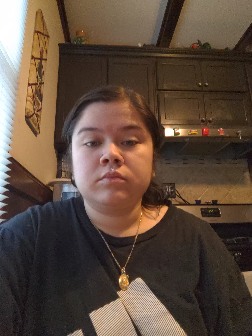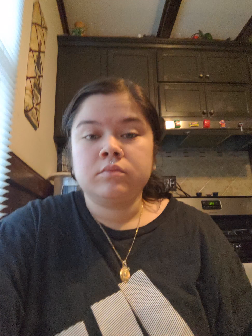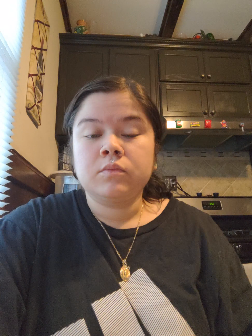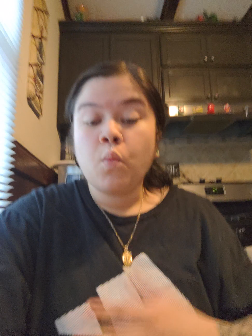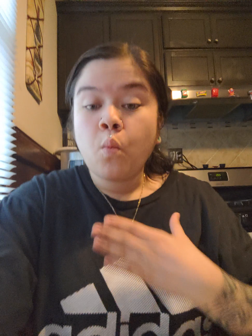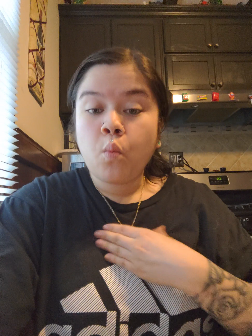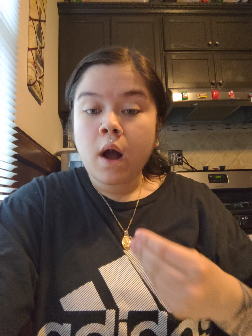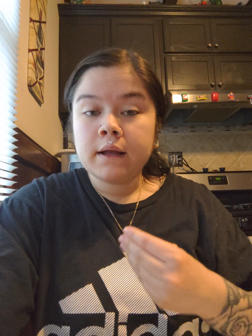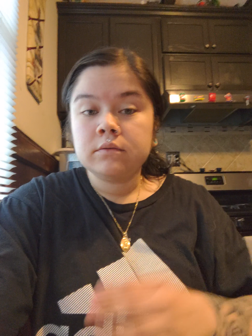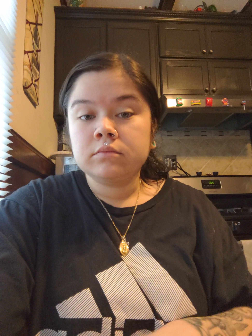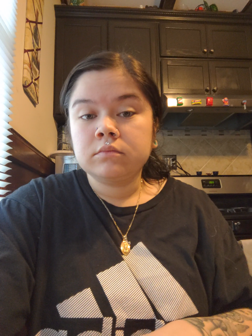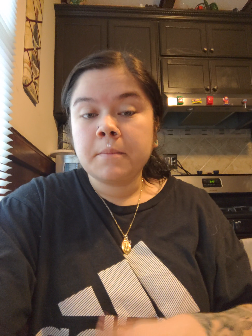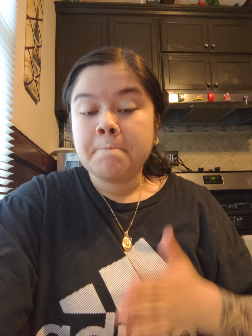white